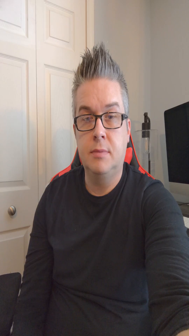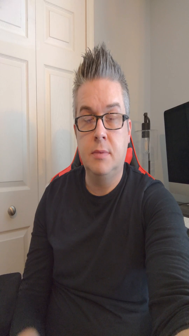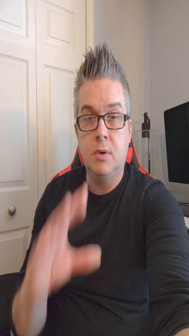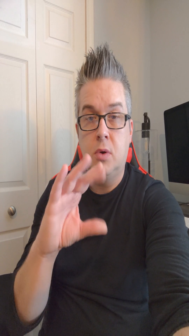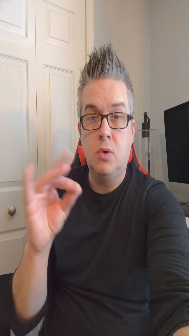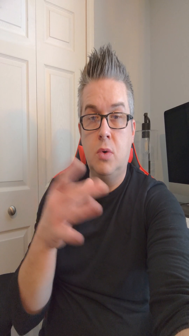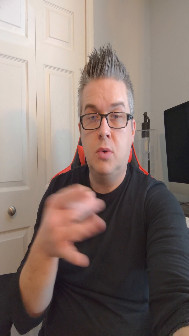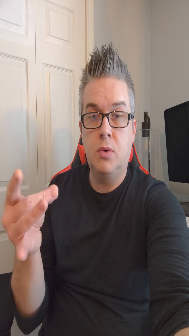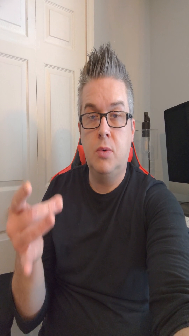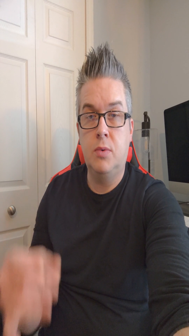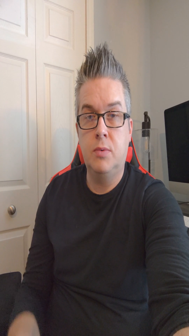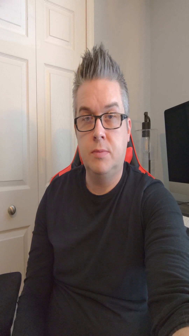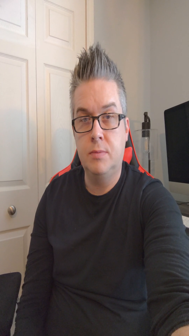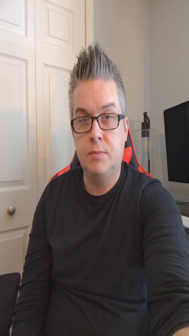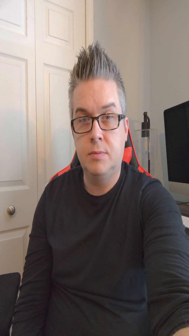story